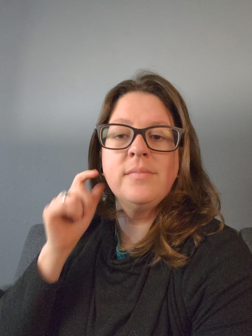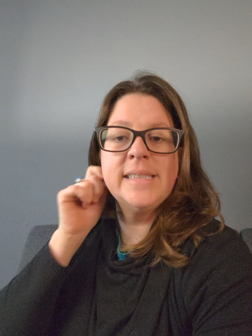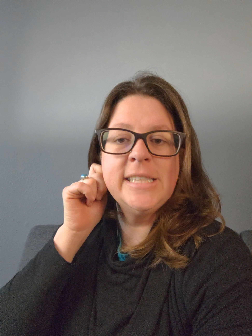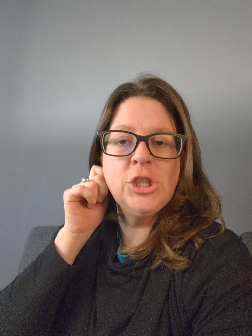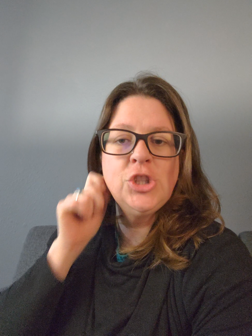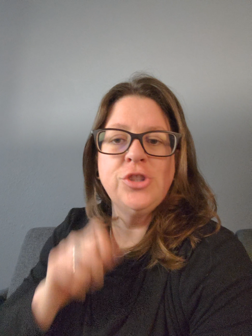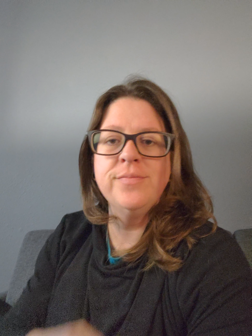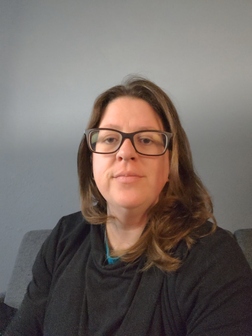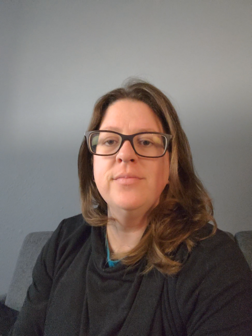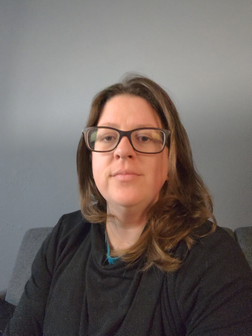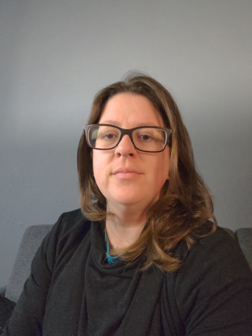ear